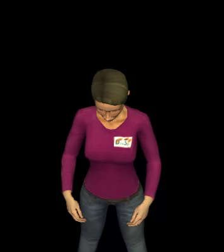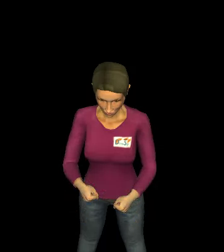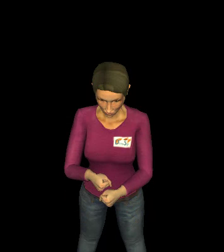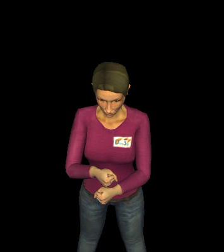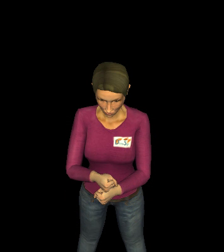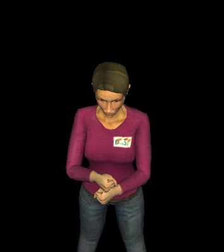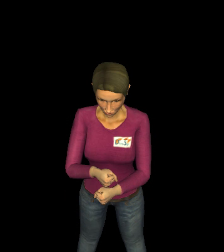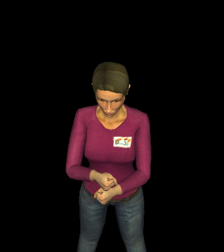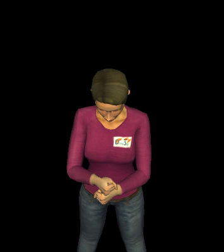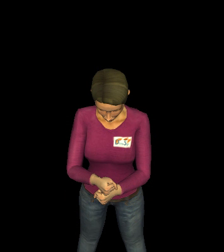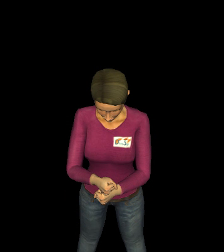عمل